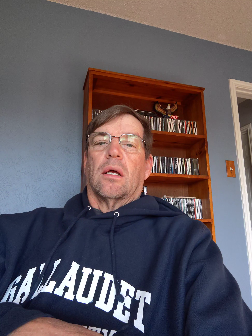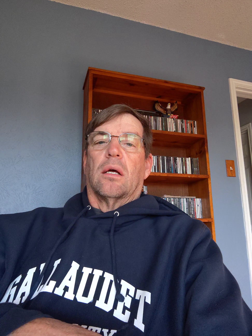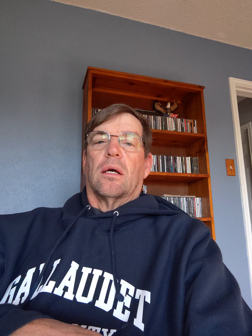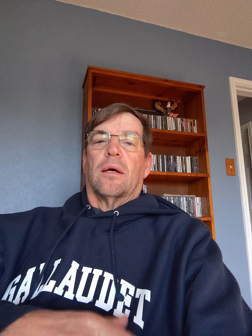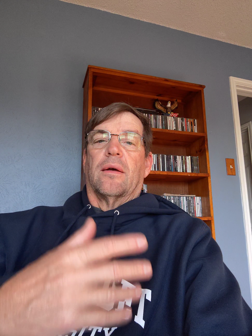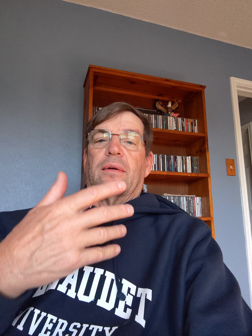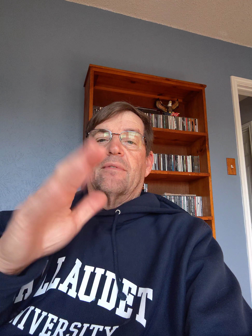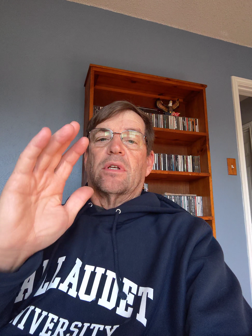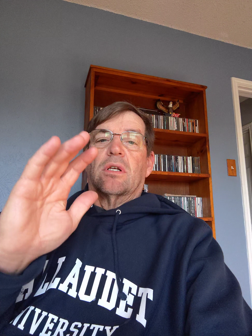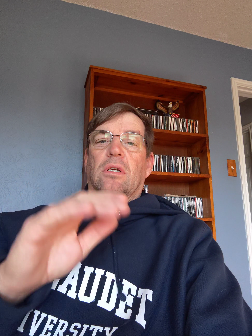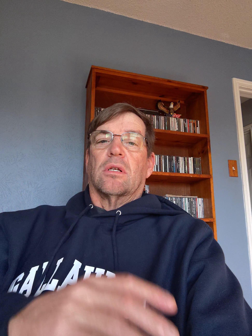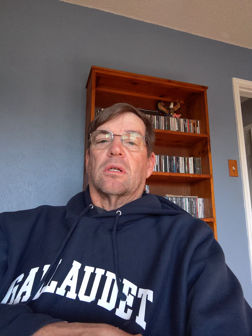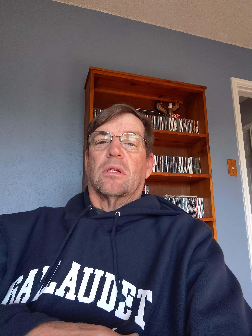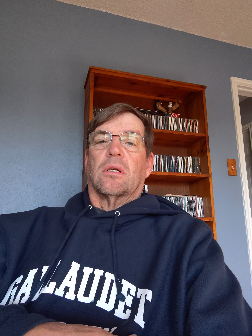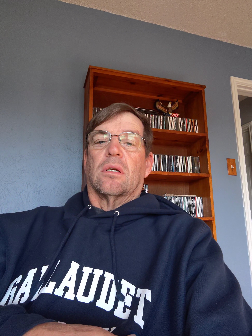finish